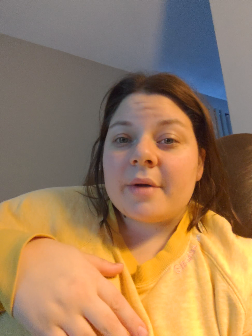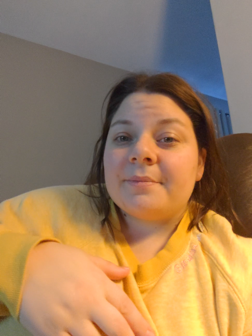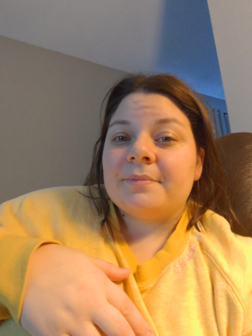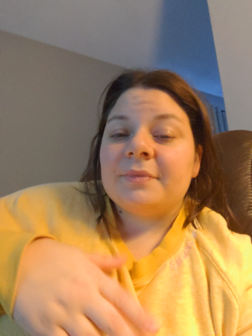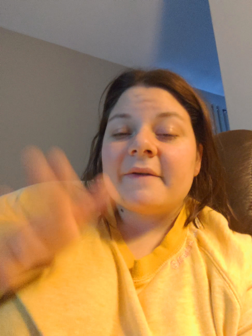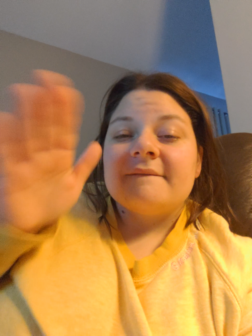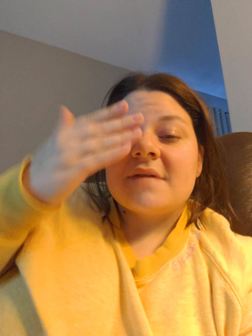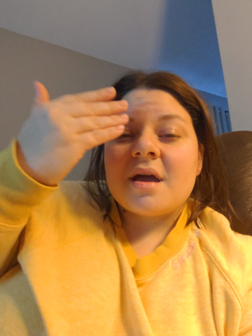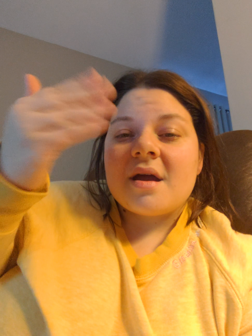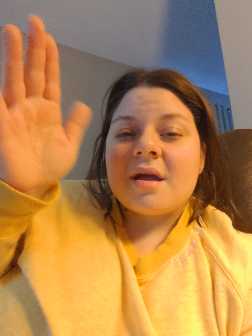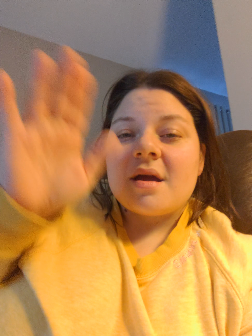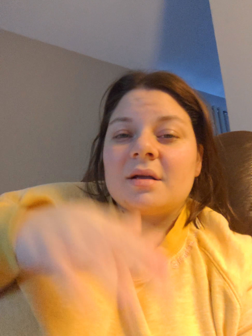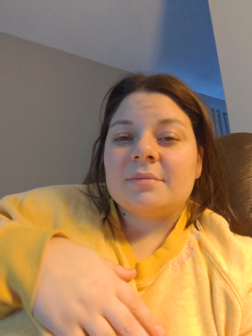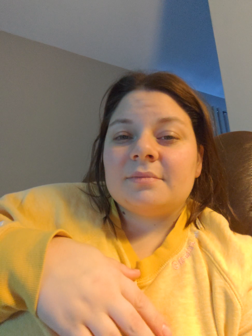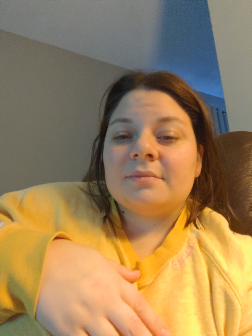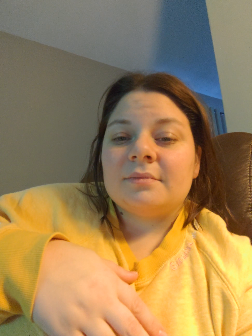flag